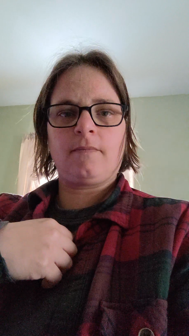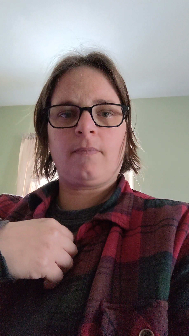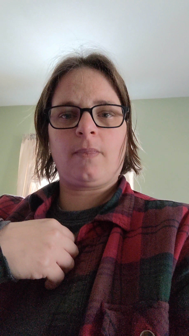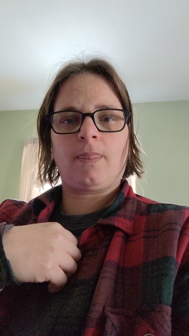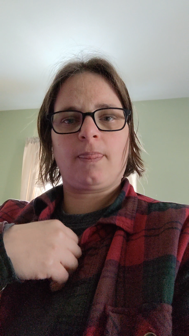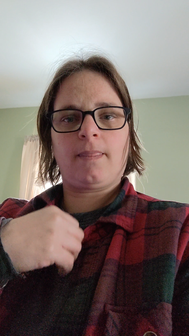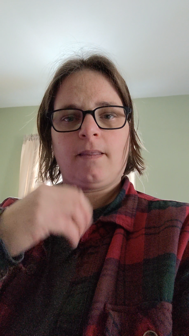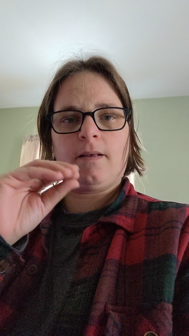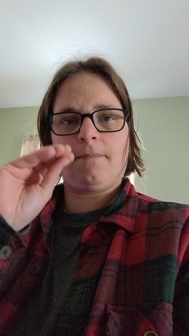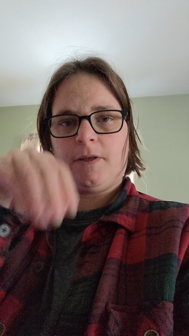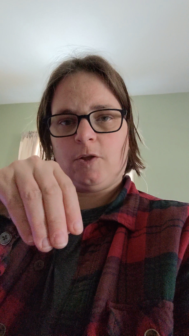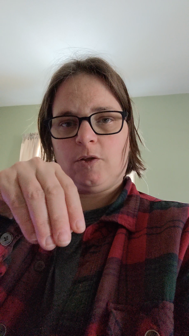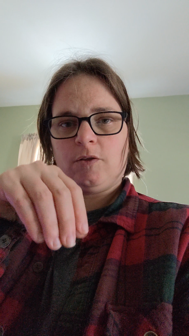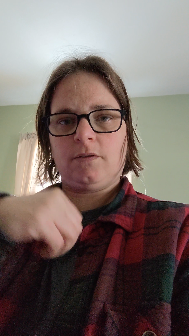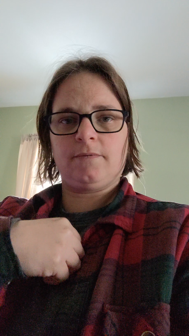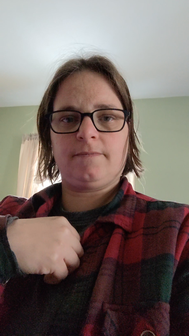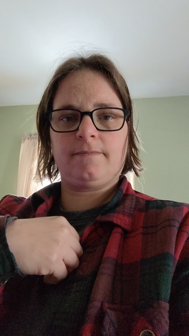put